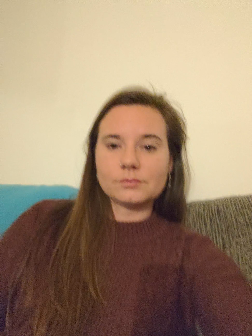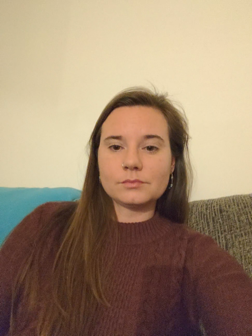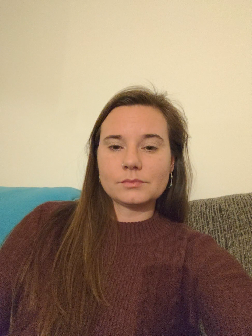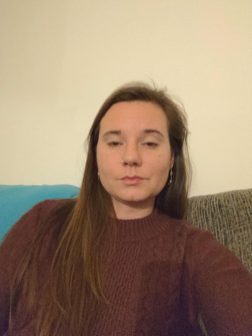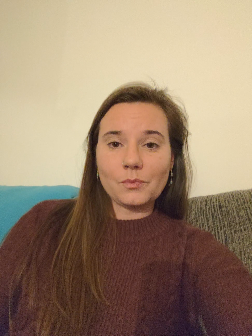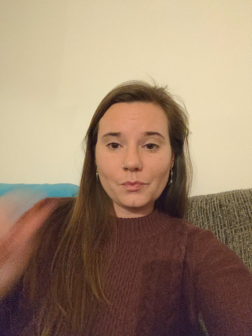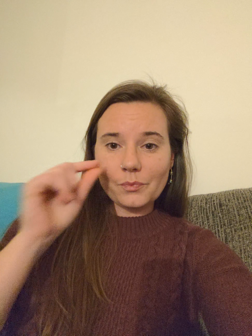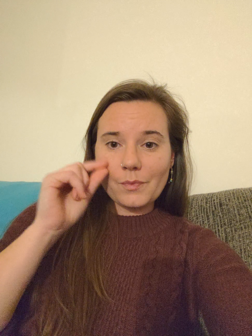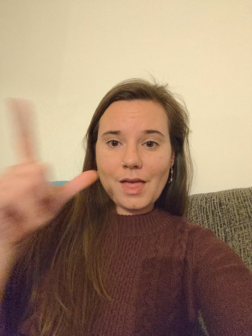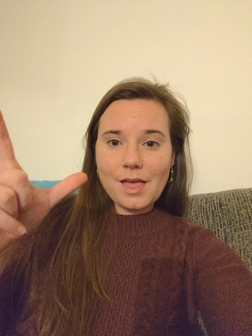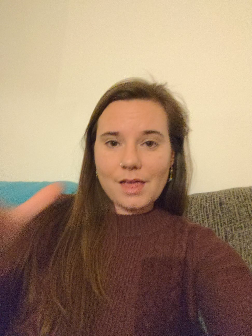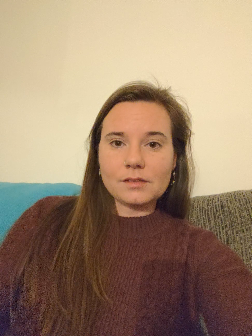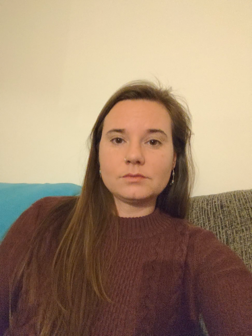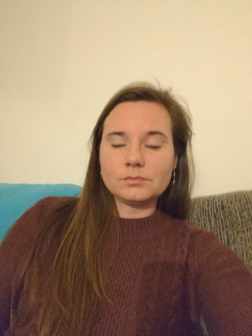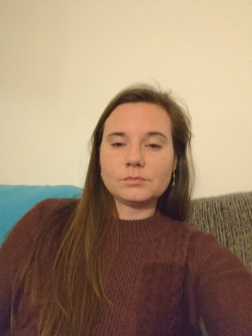wake